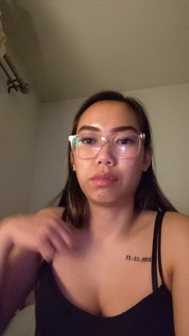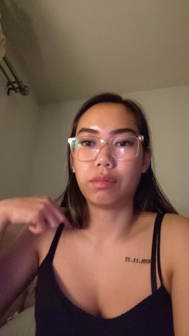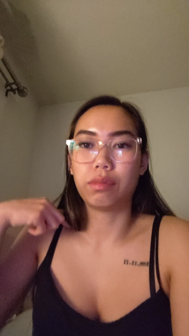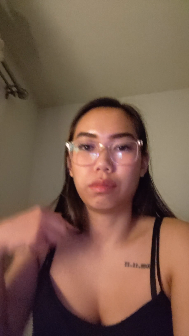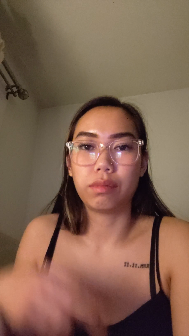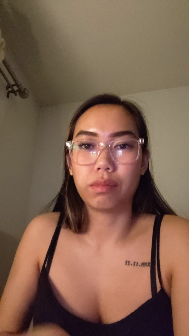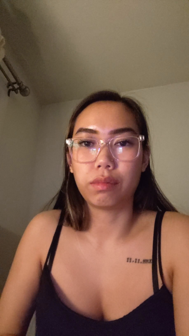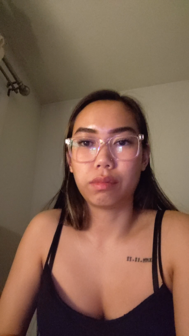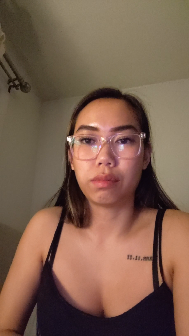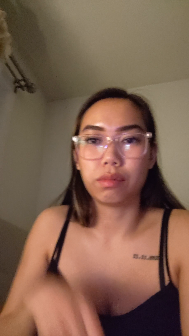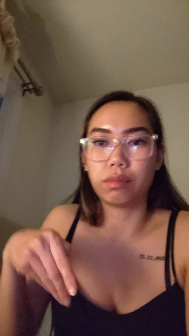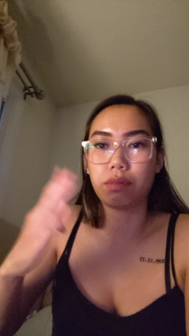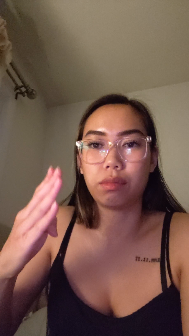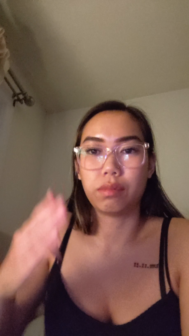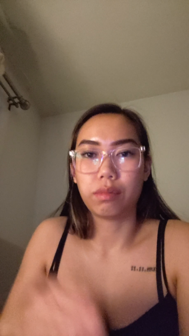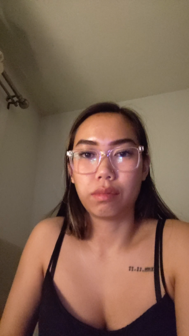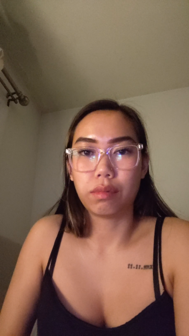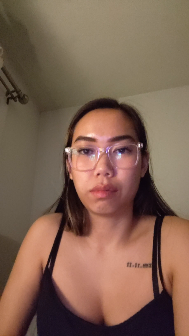kick